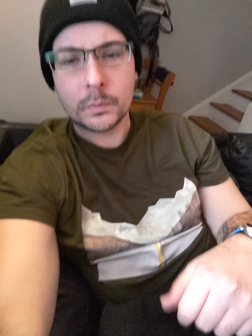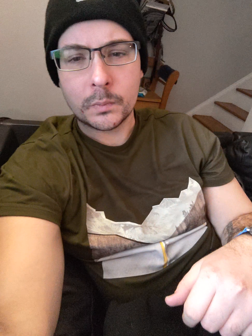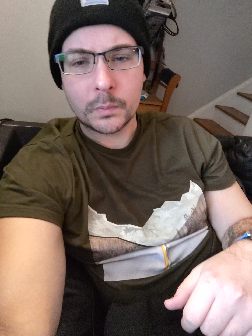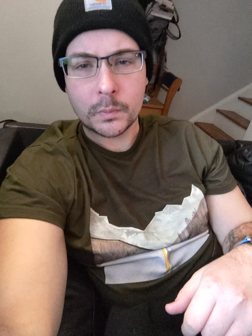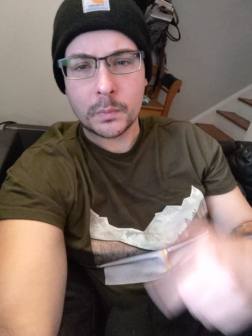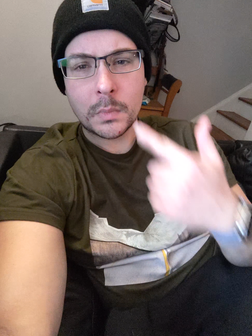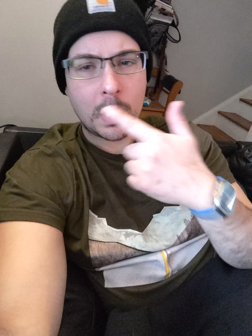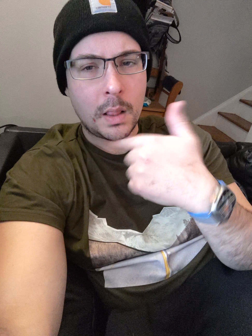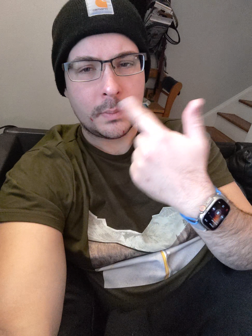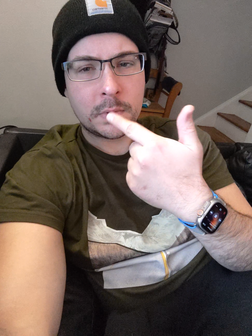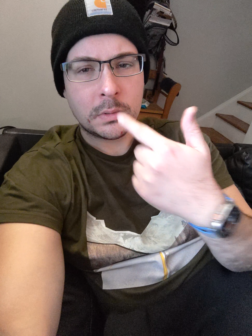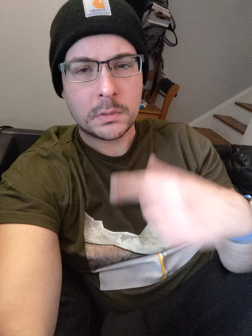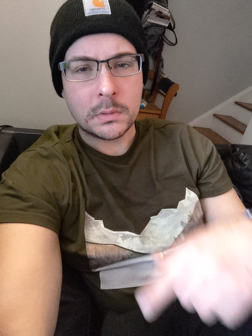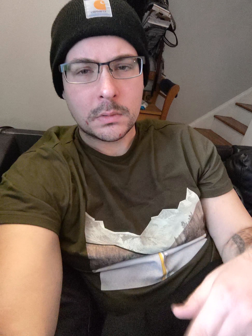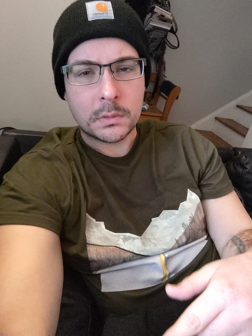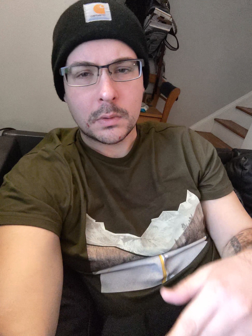lips